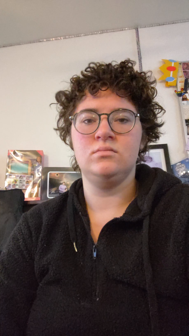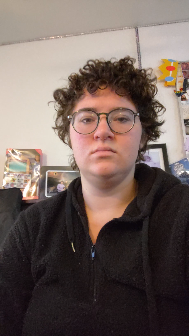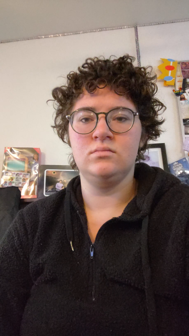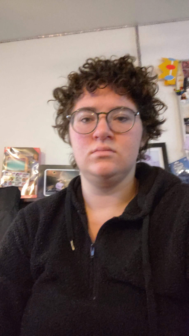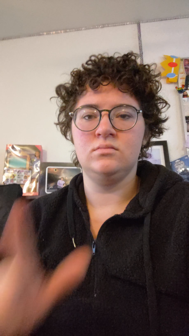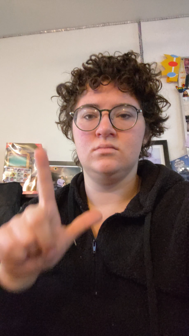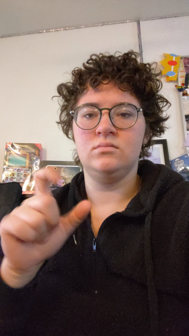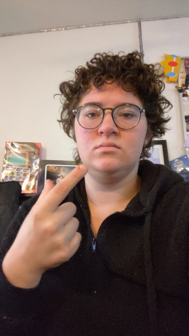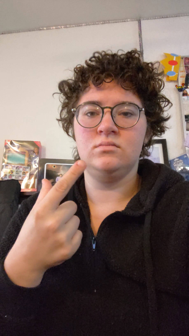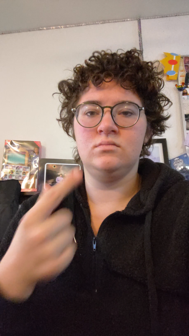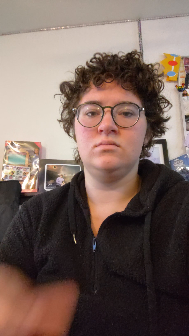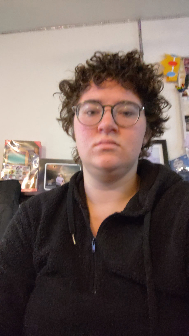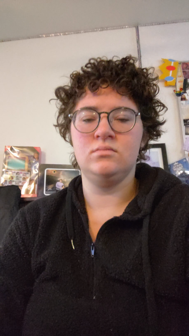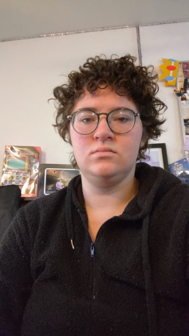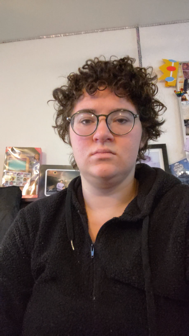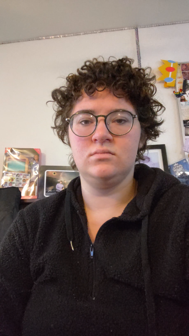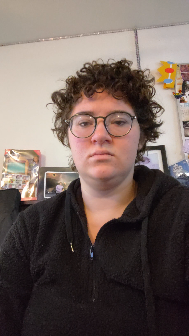leg